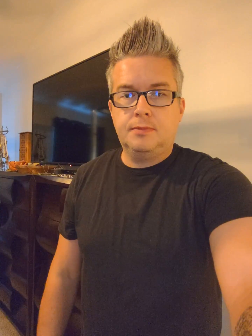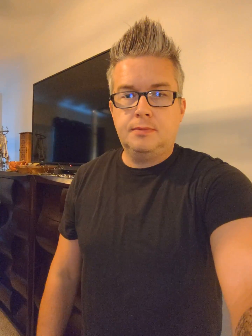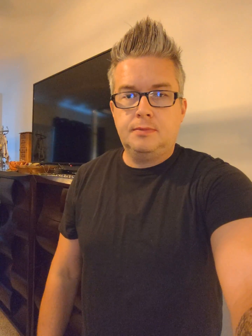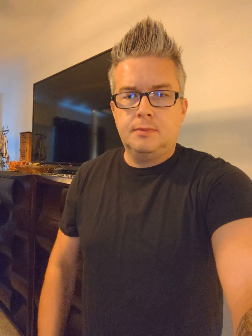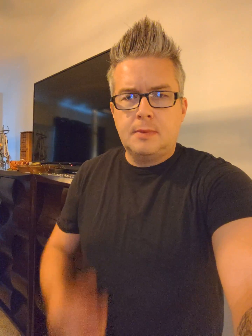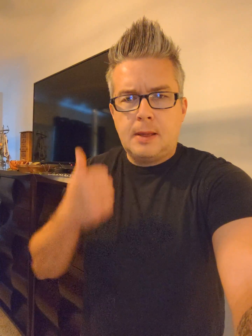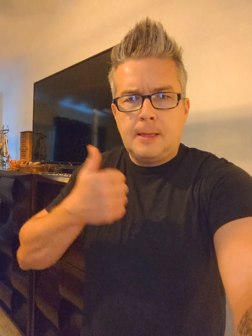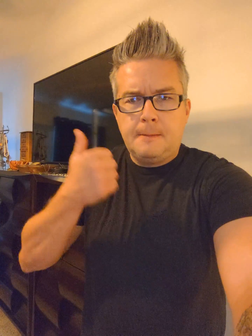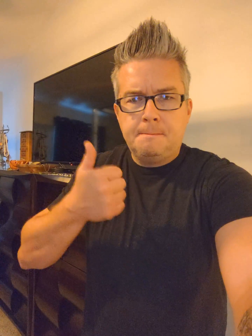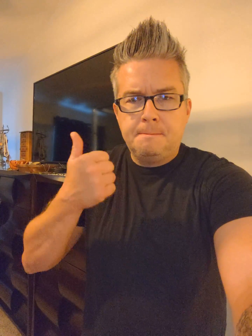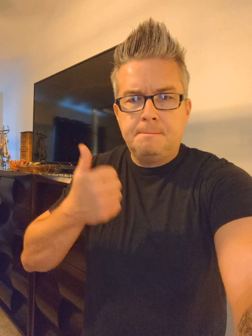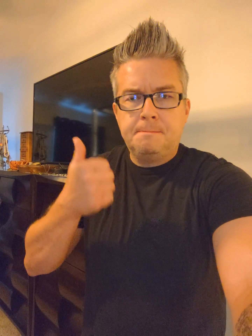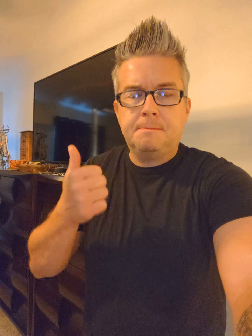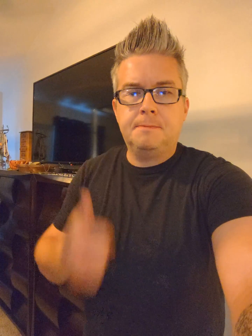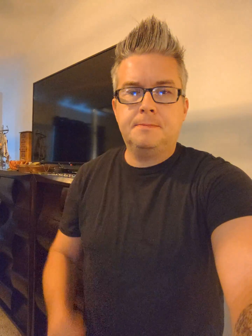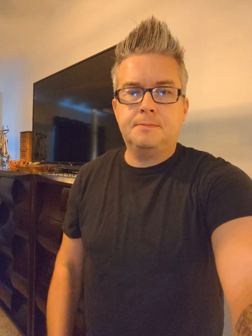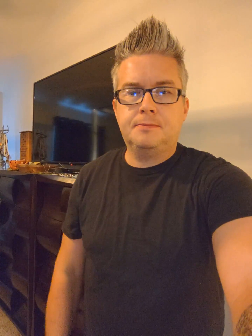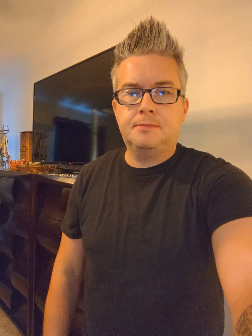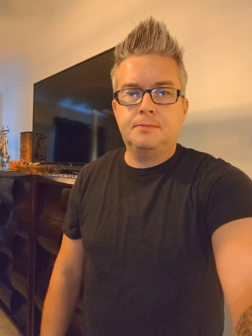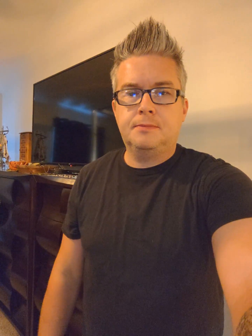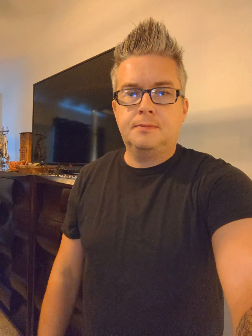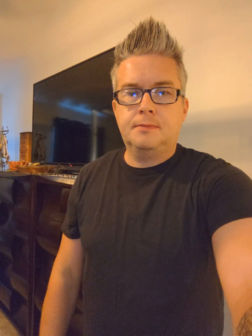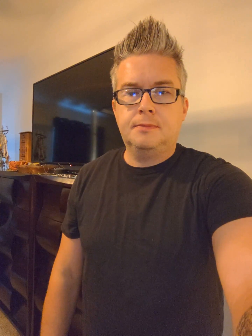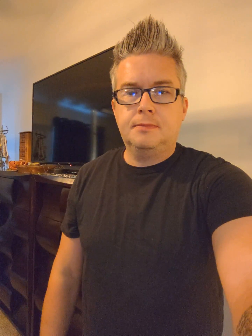help